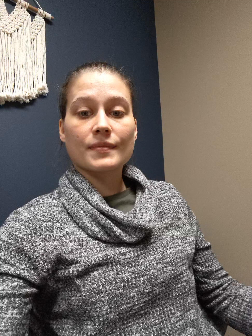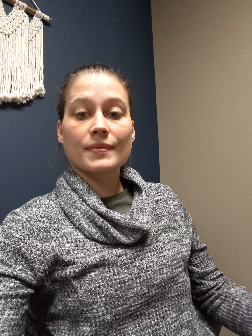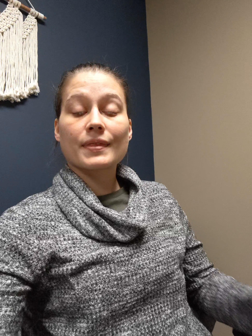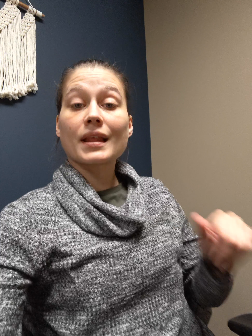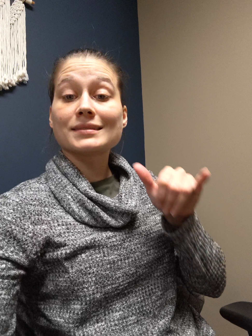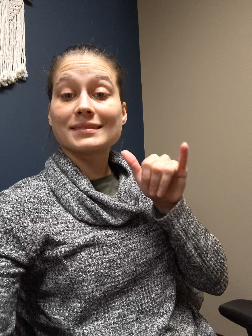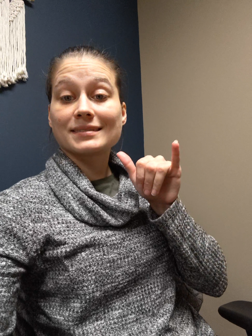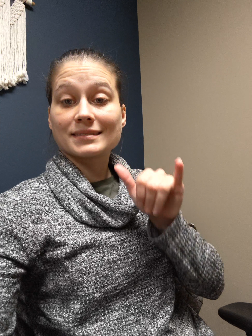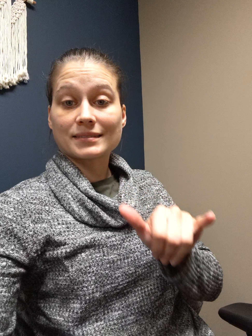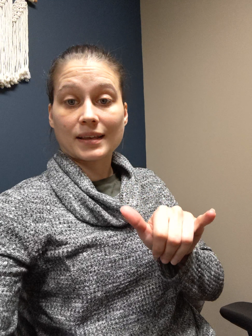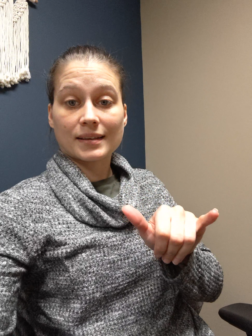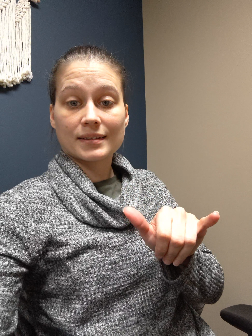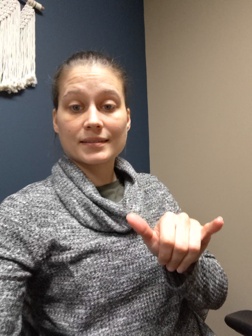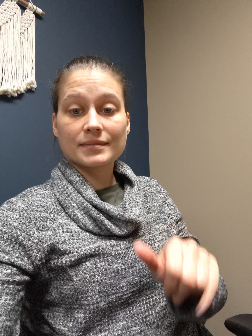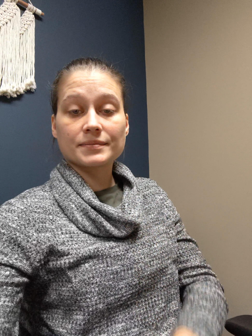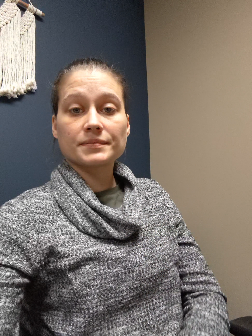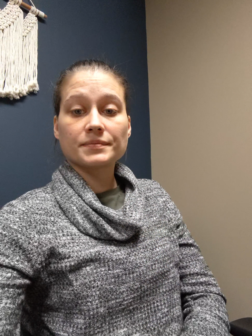stay